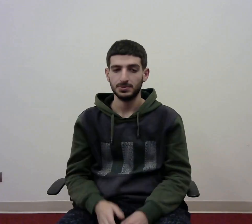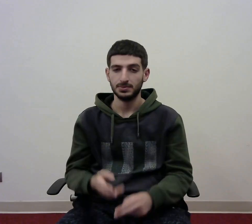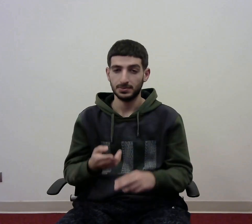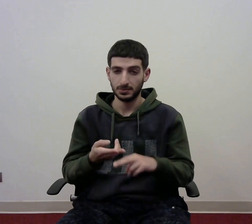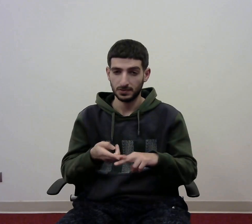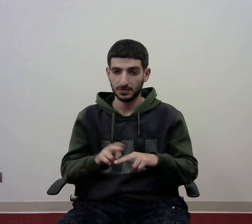bu